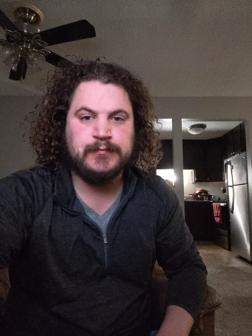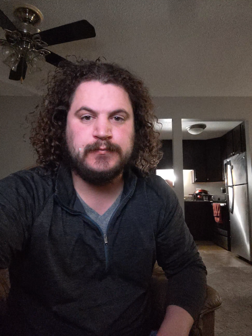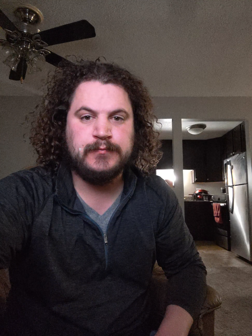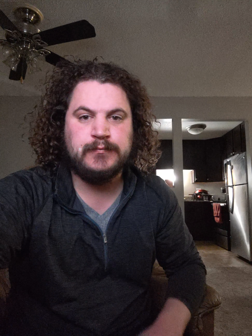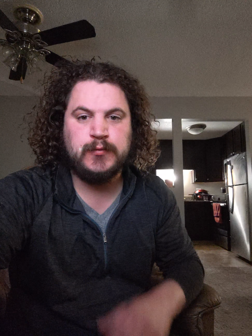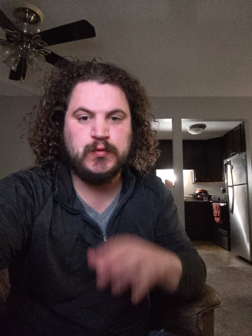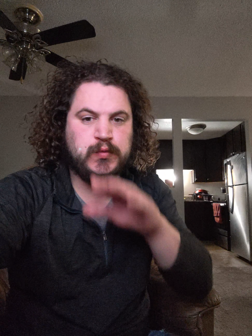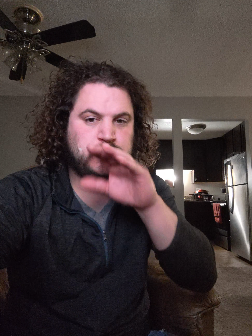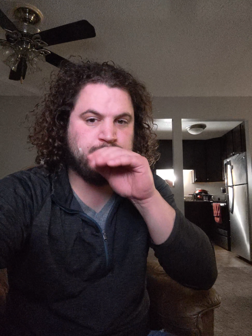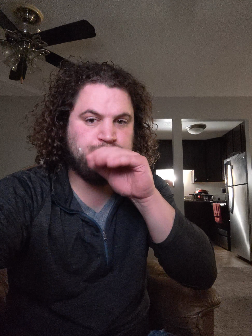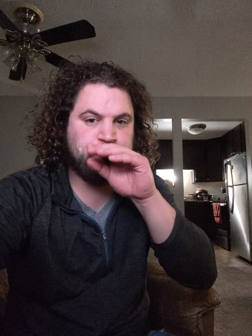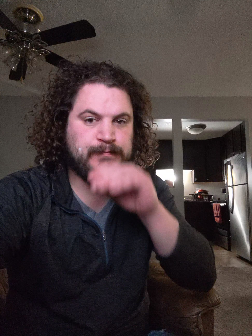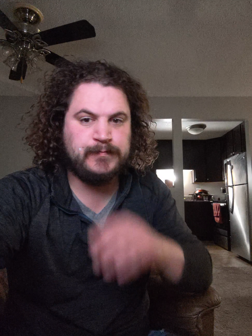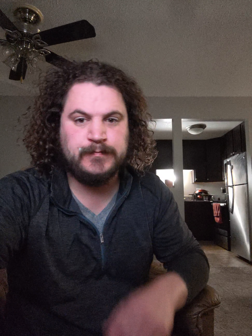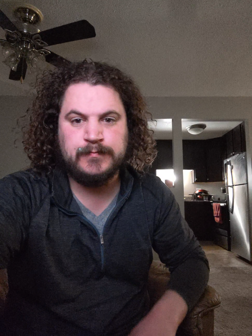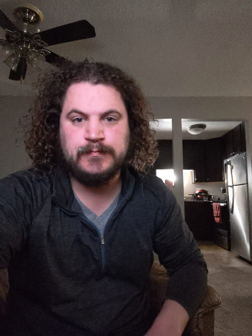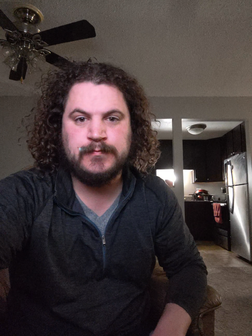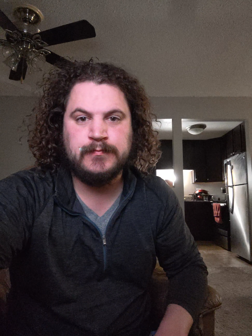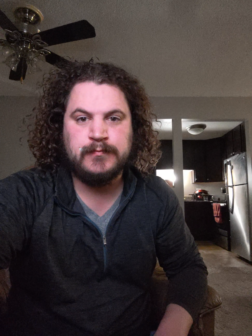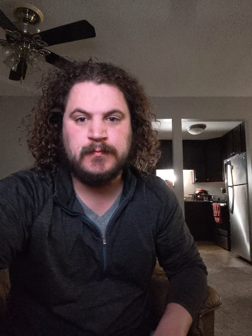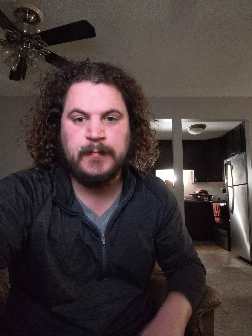goose